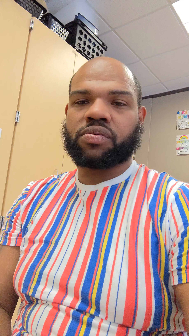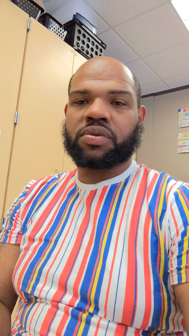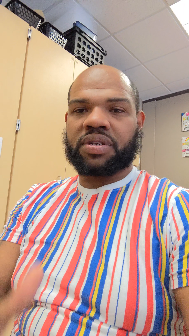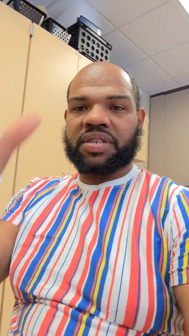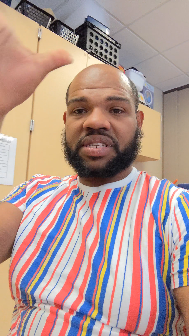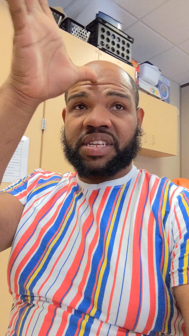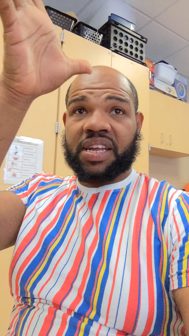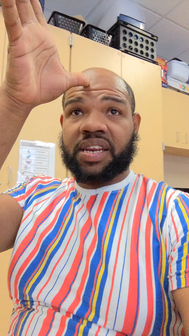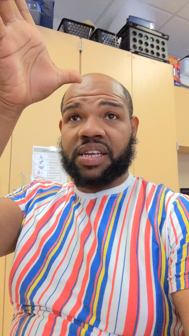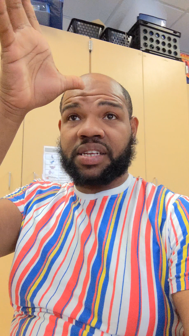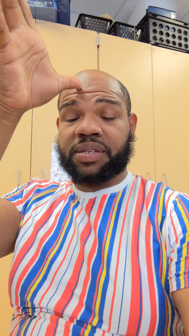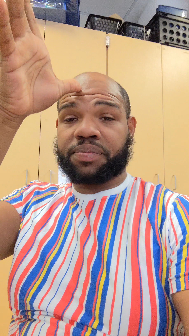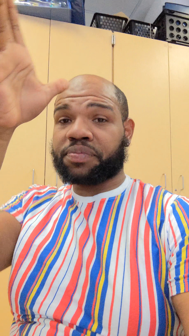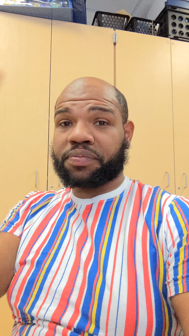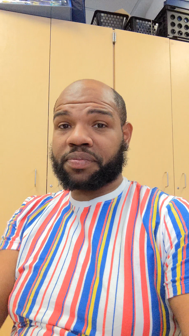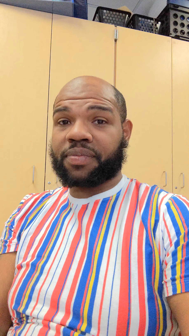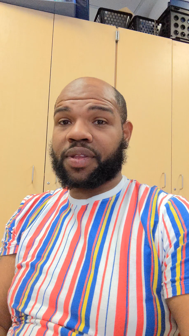daddy